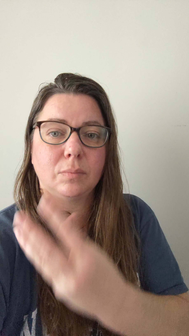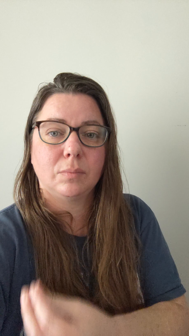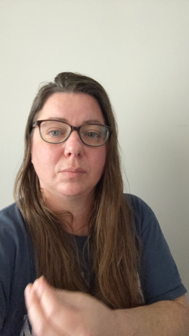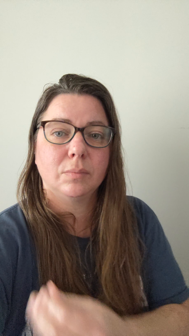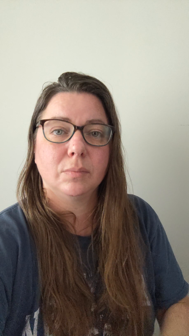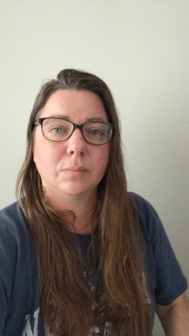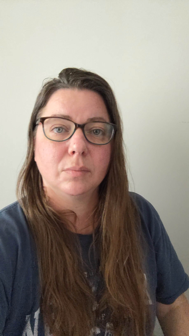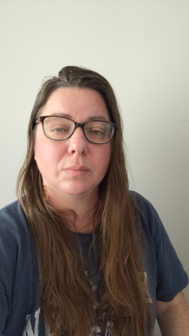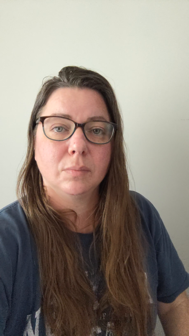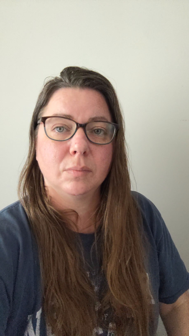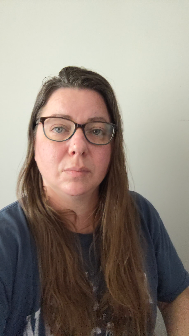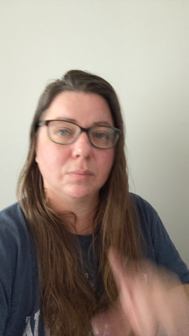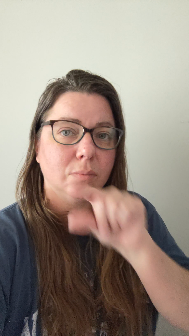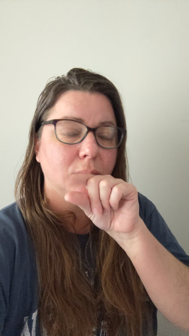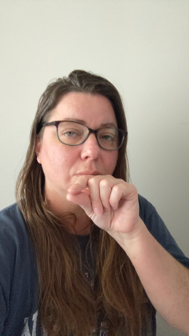chicken